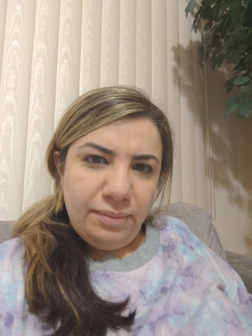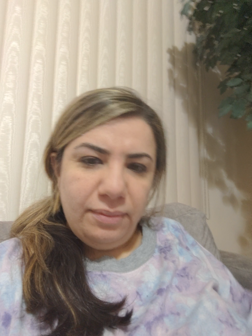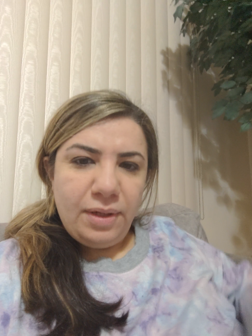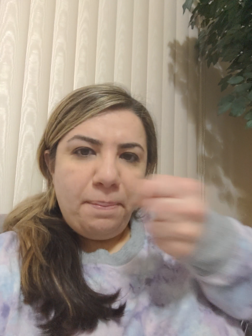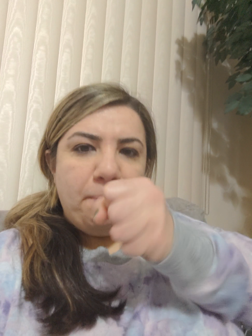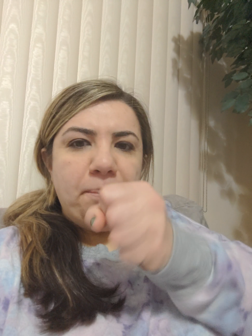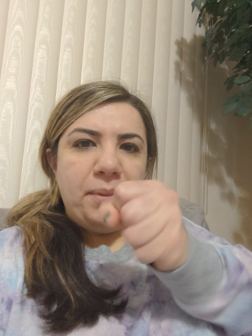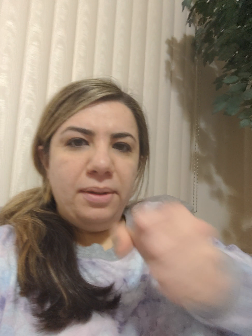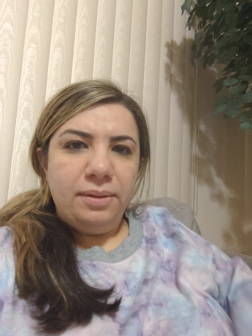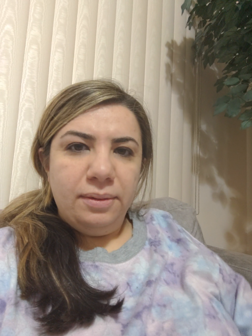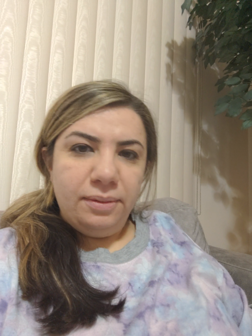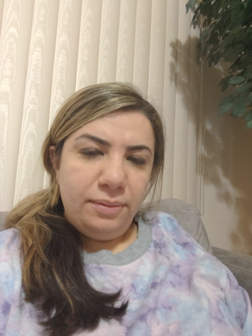make